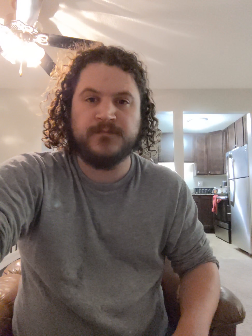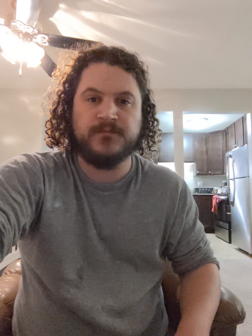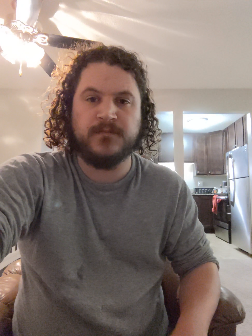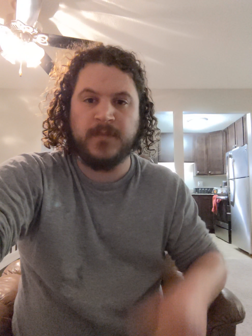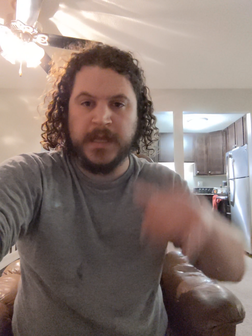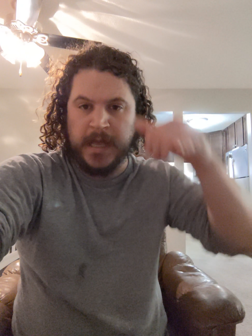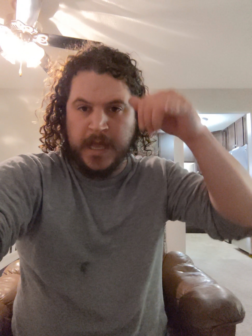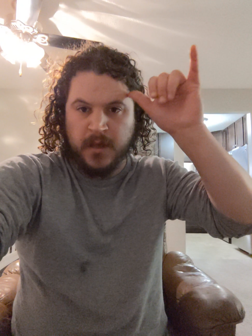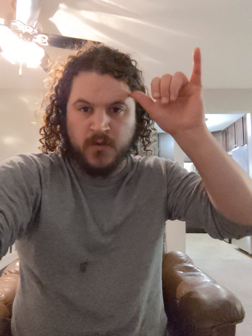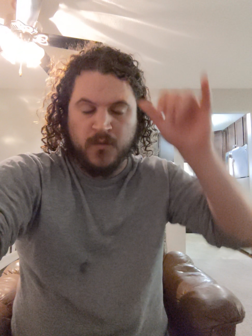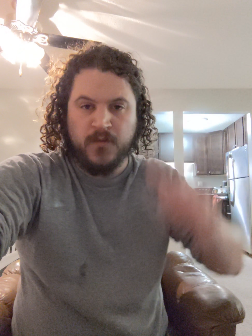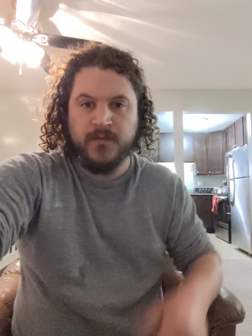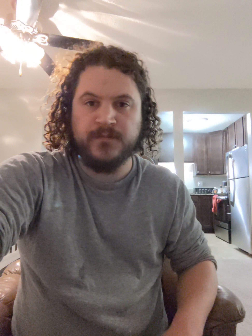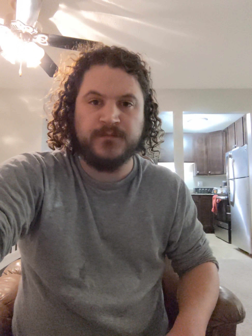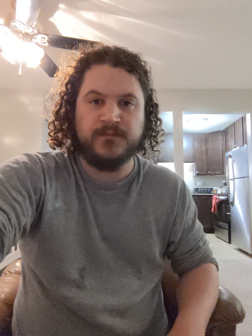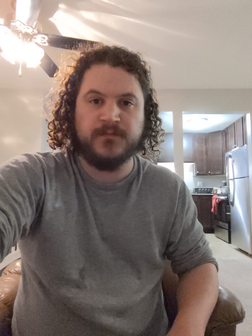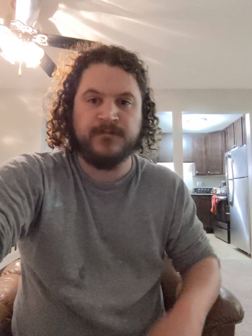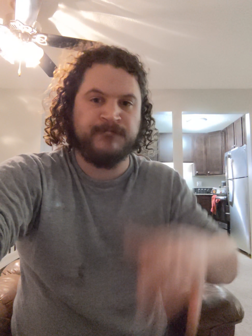cow